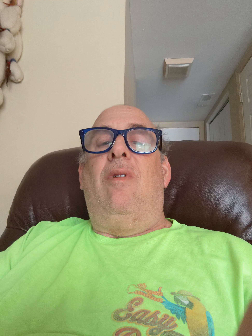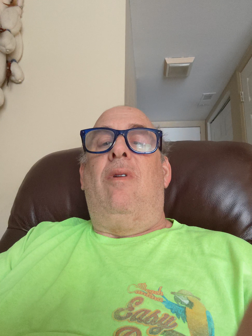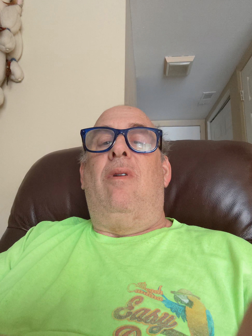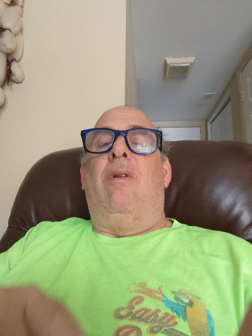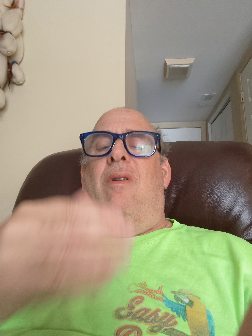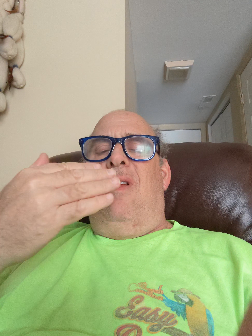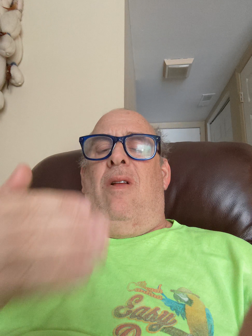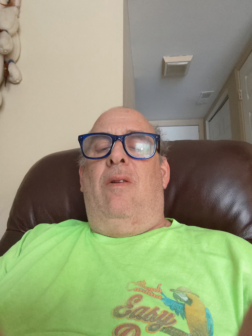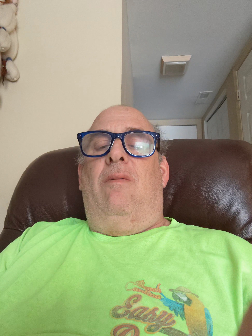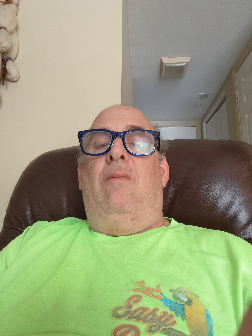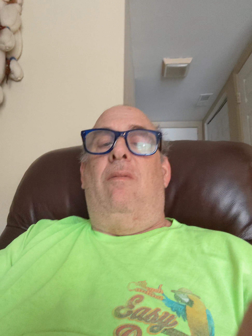now